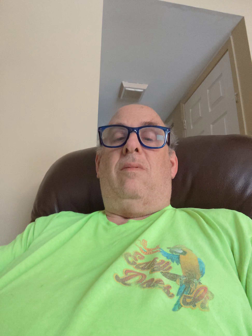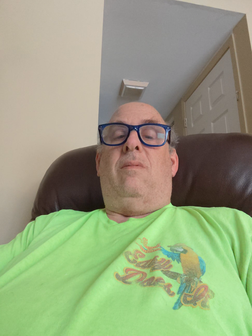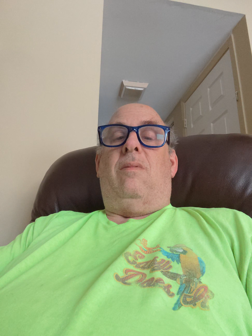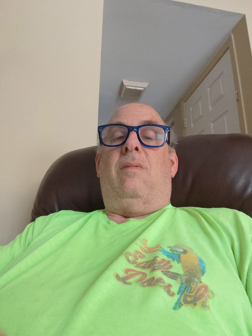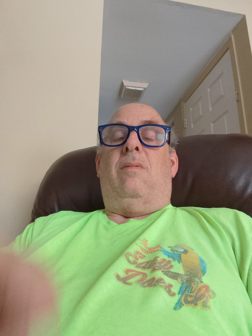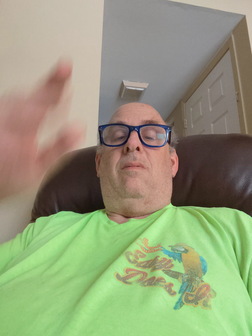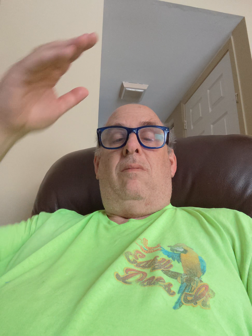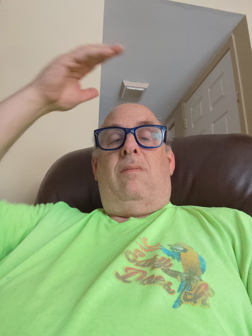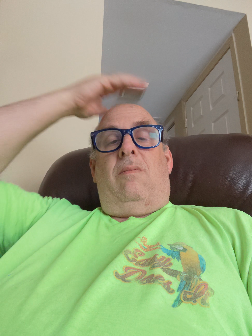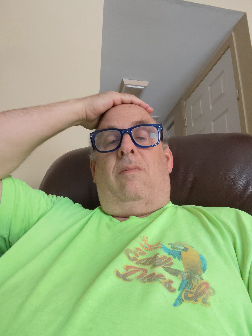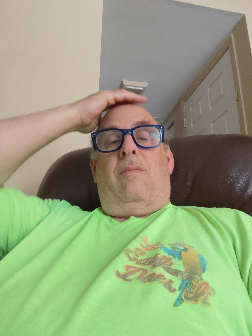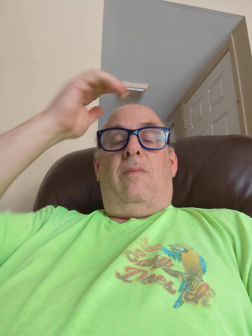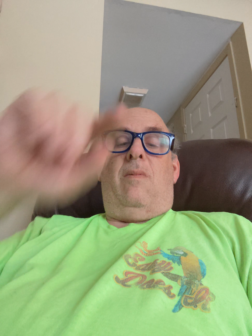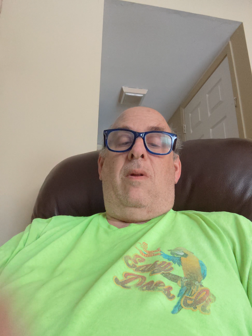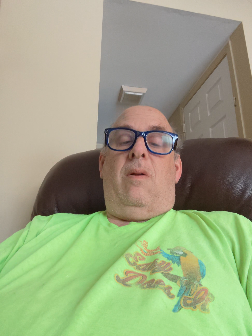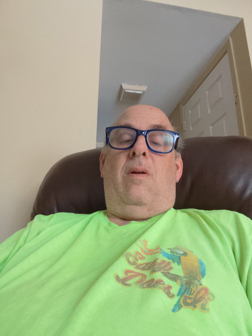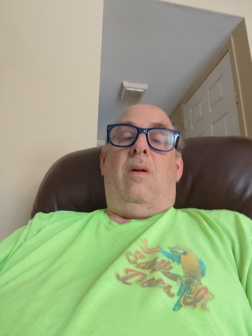hat